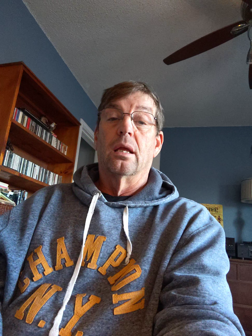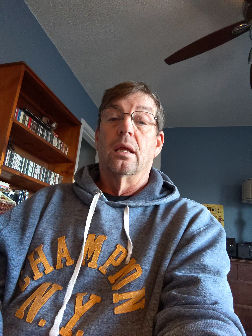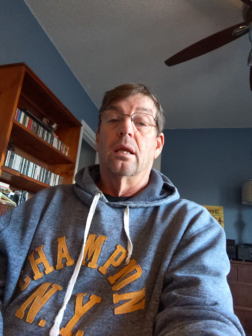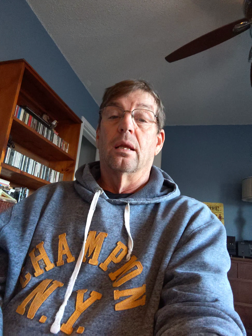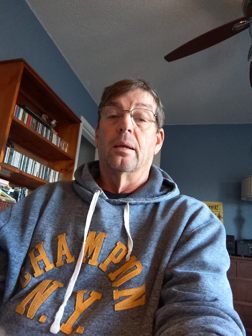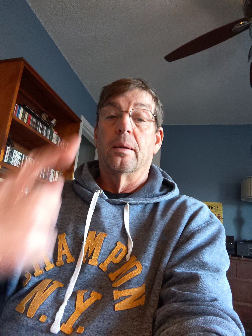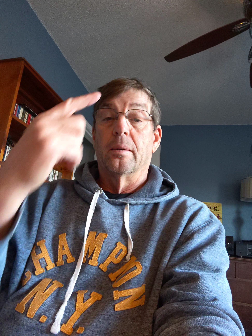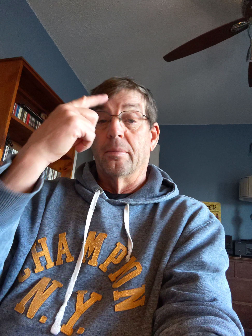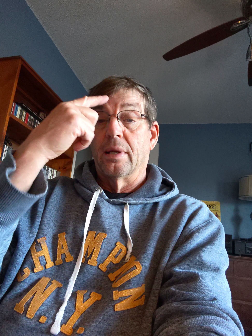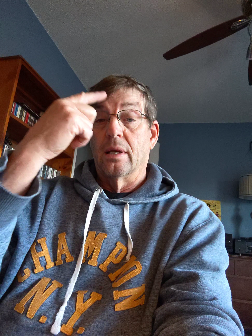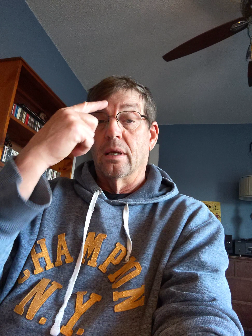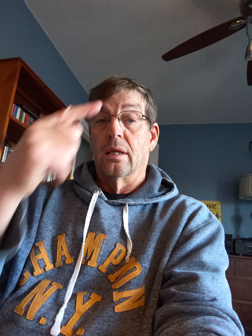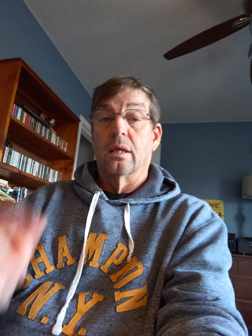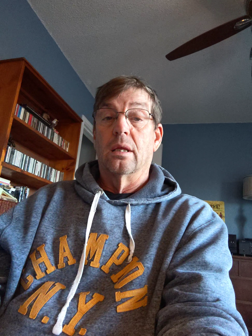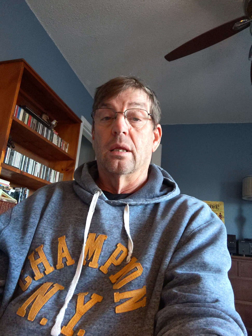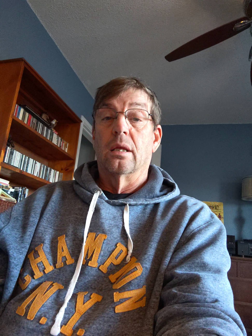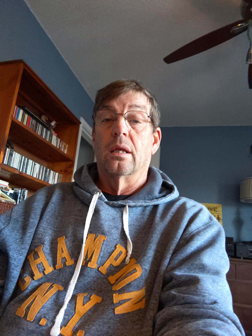penny